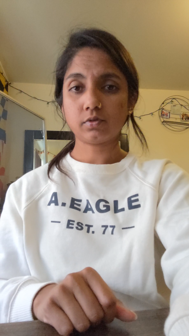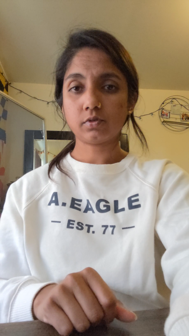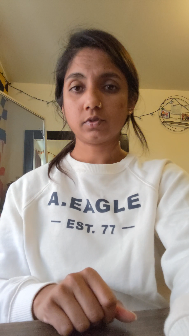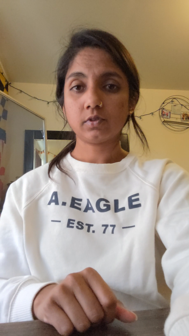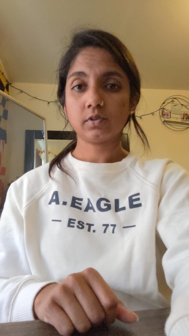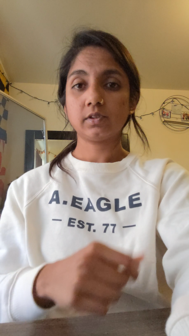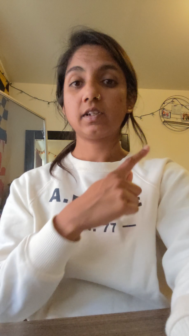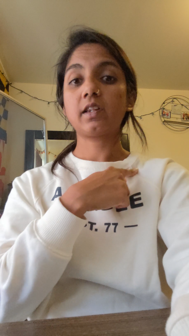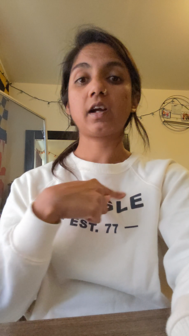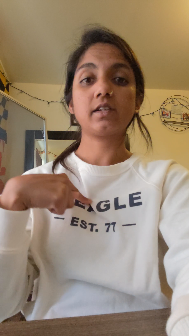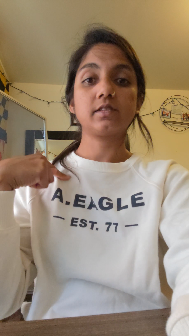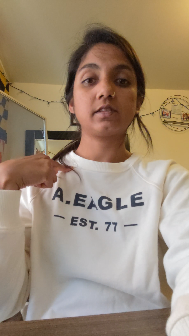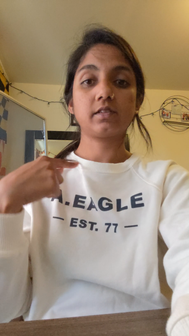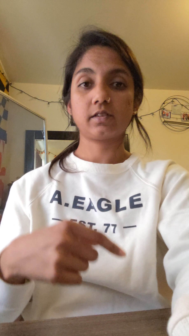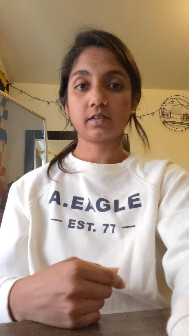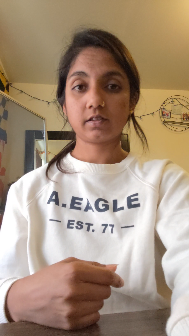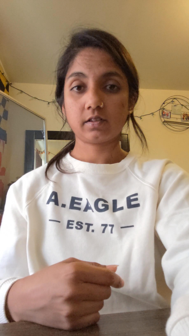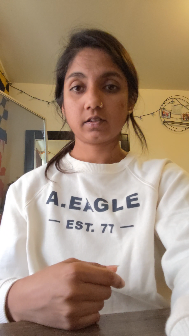necklace